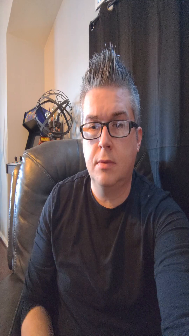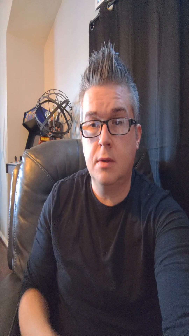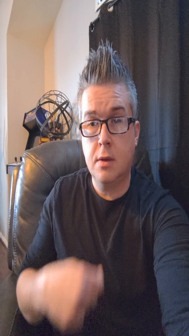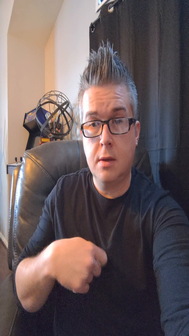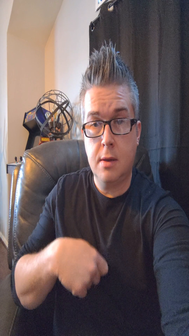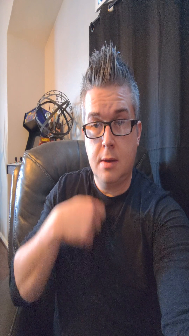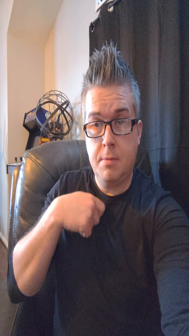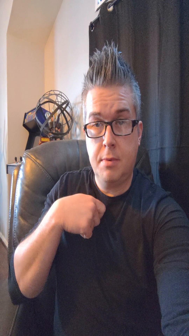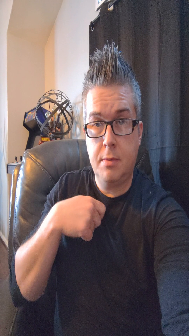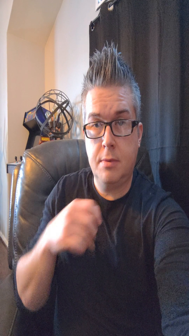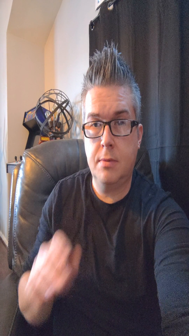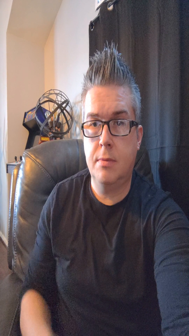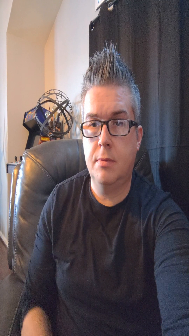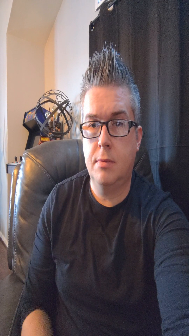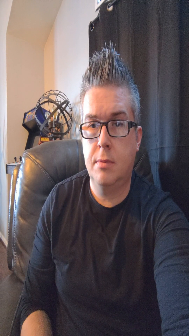zipper